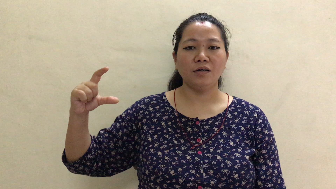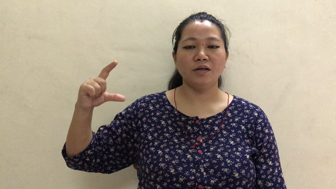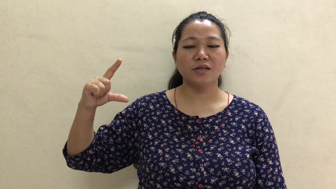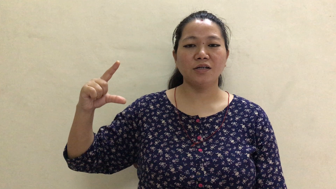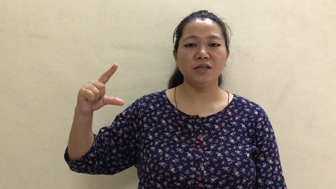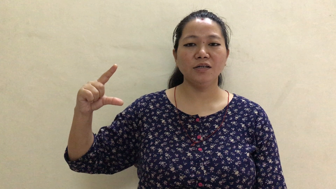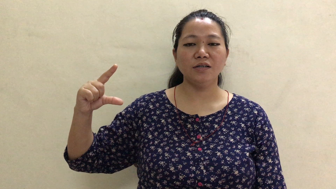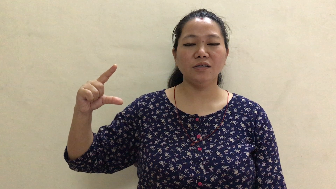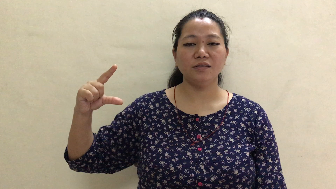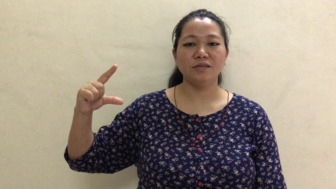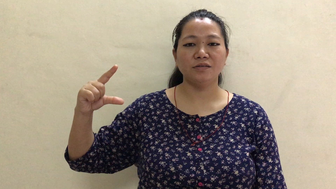ख